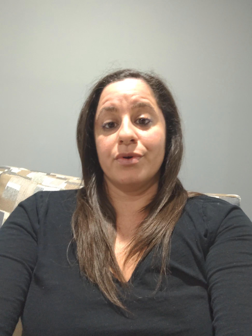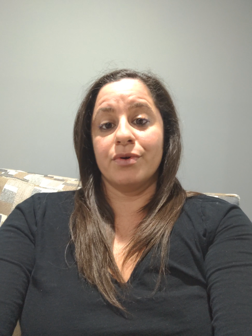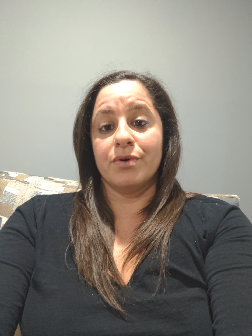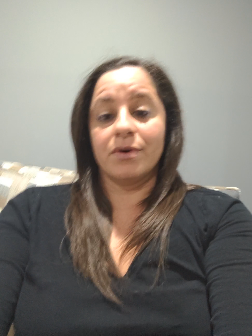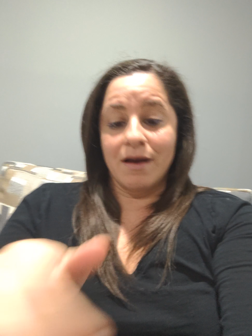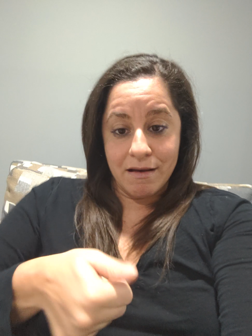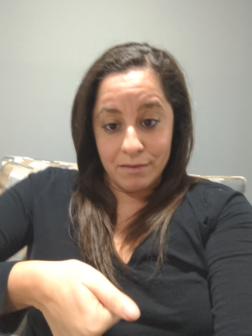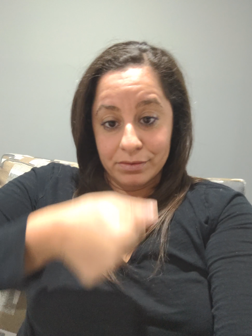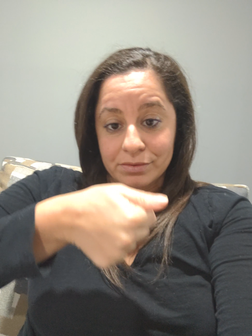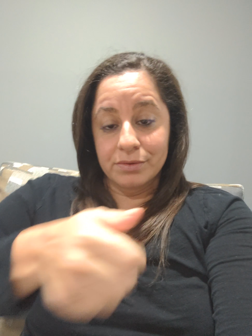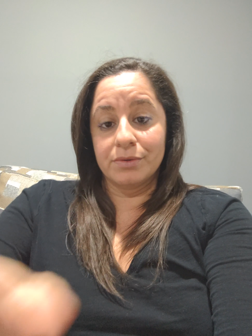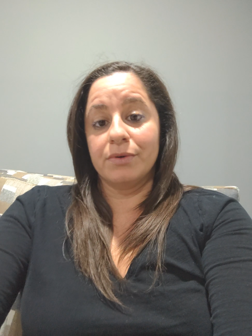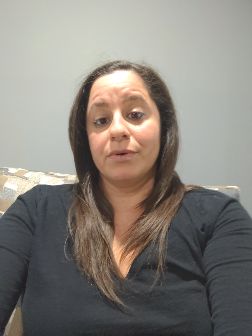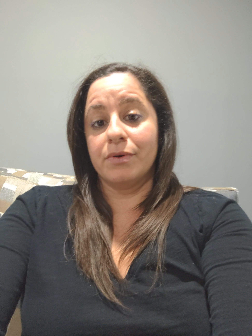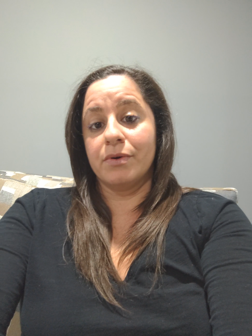hide